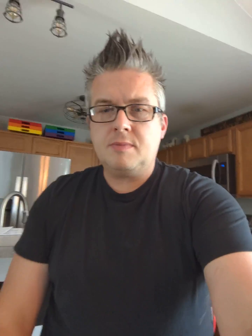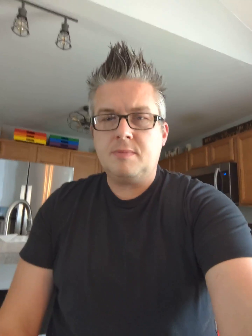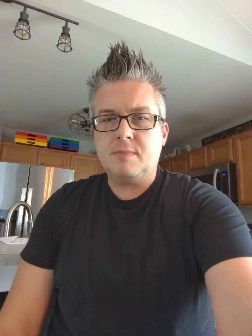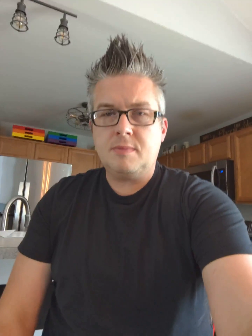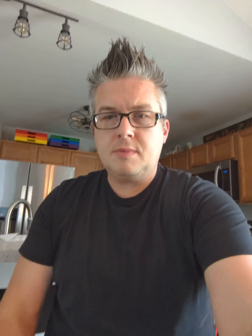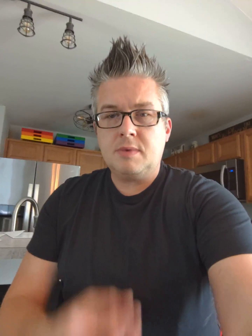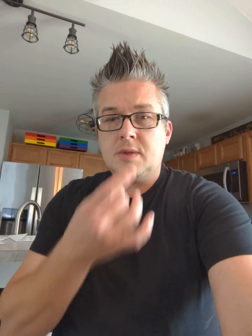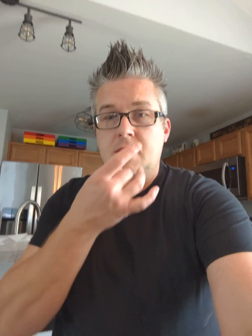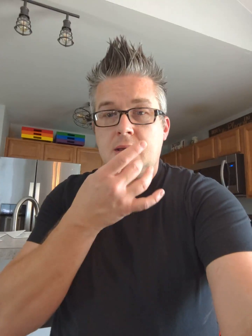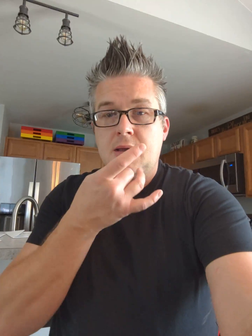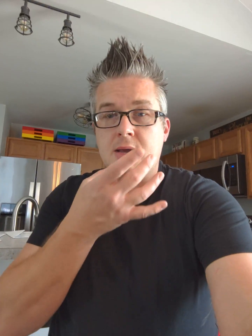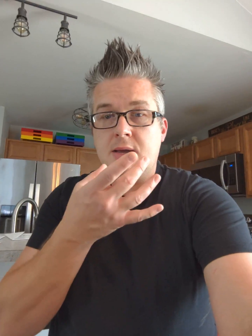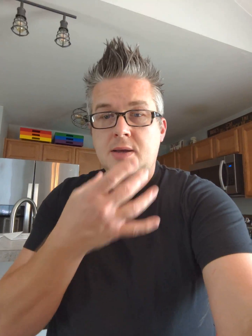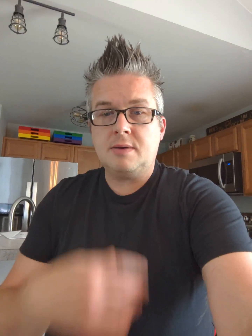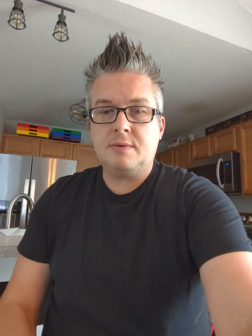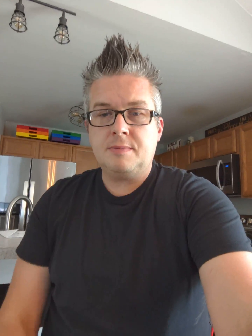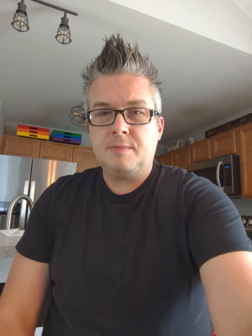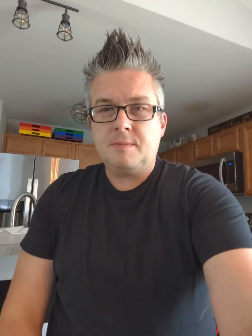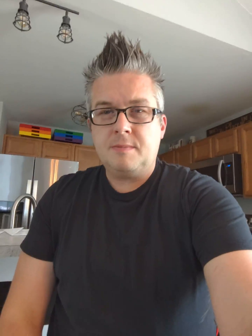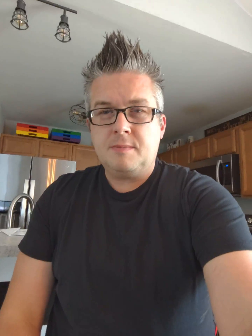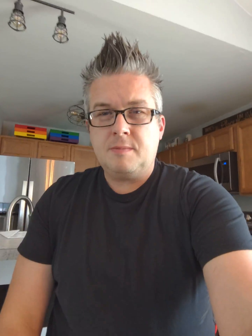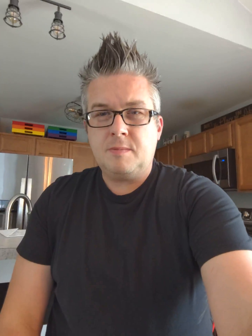light bulb